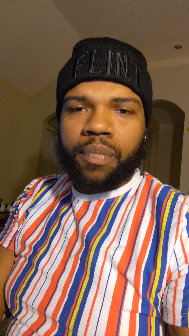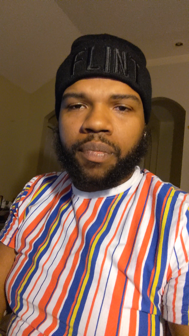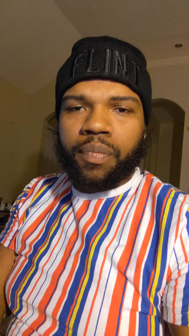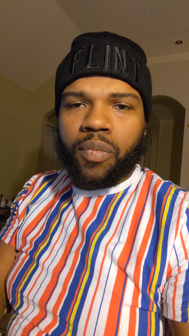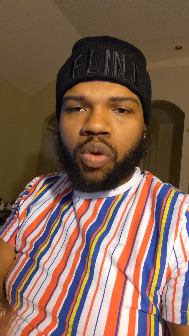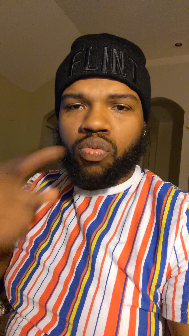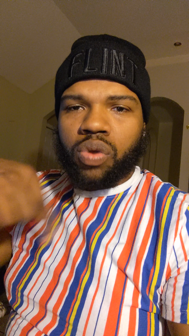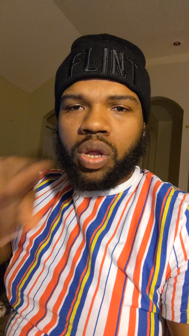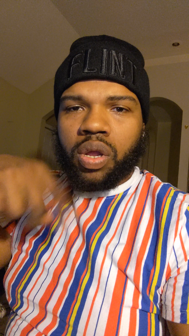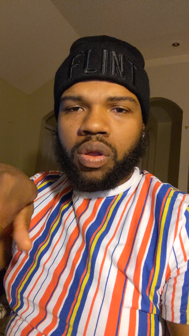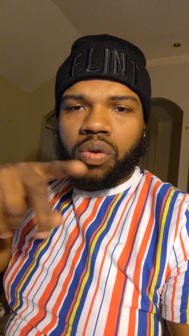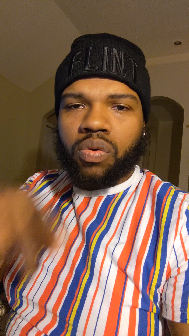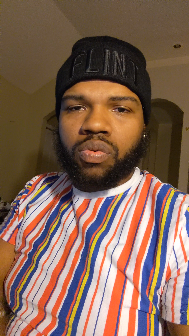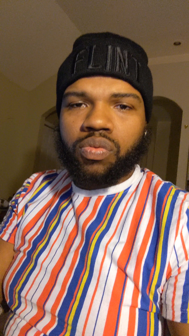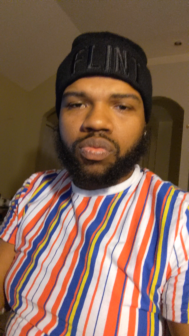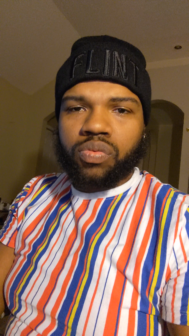around